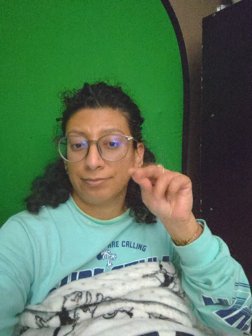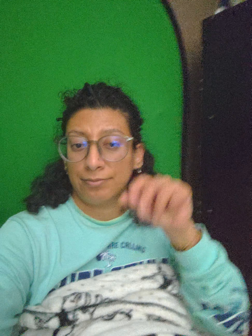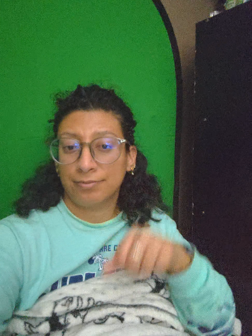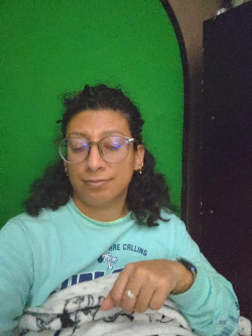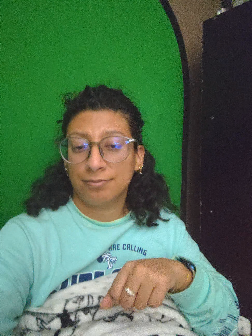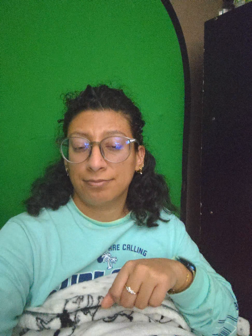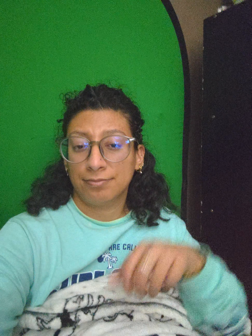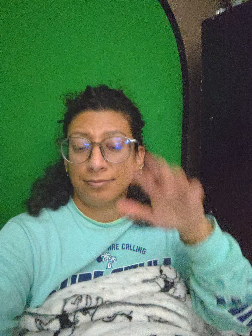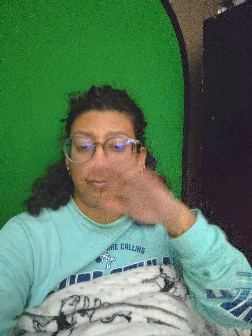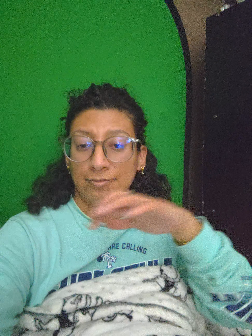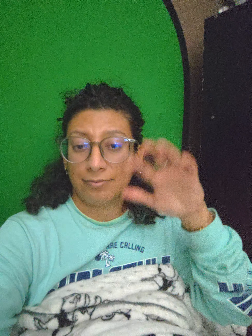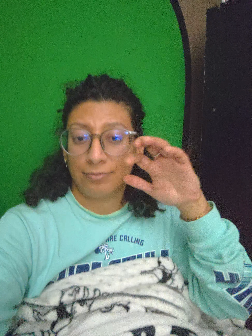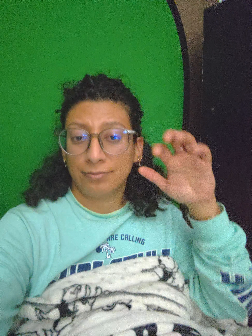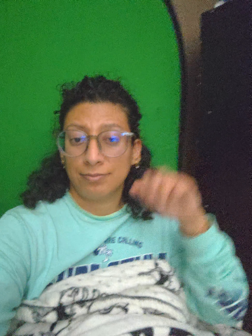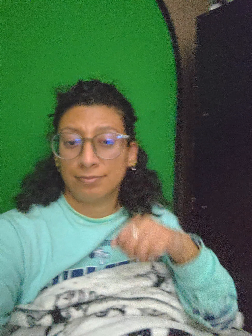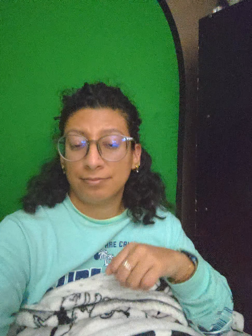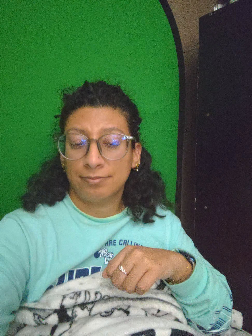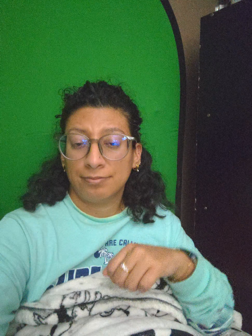cloud